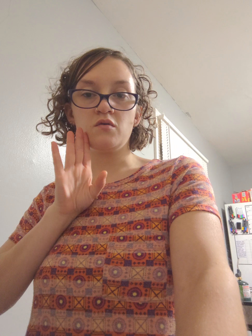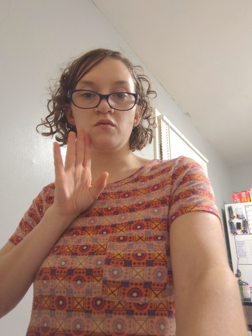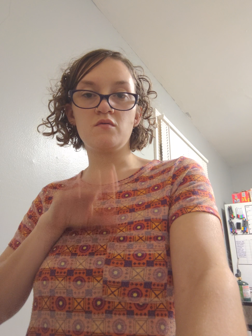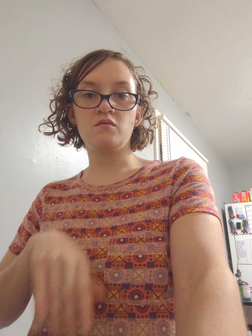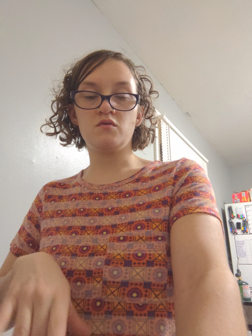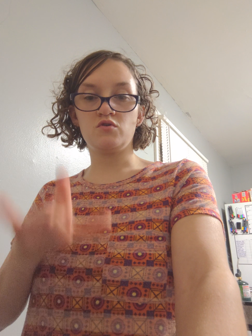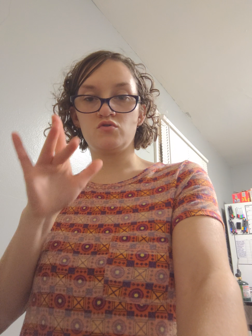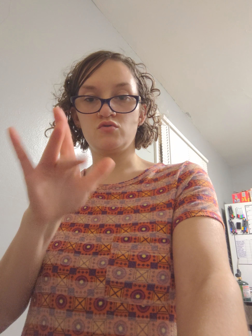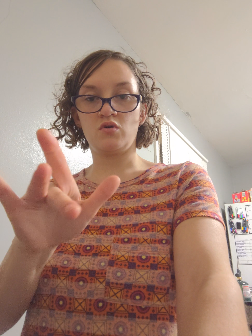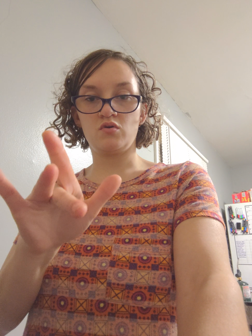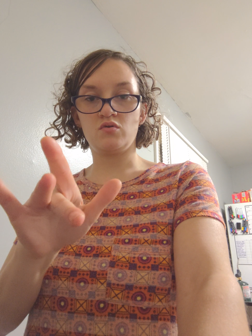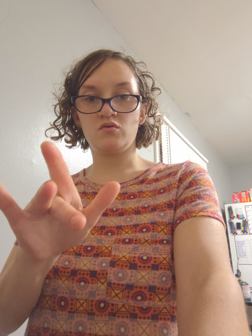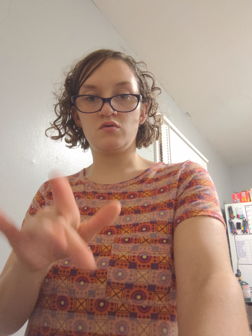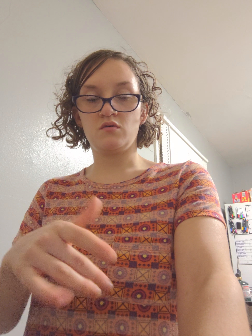touch